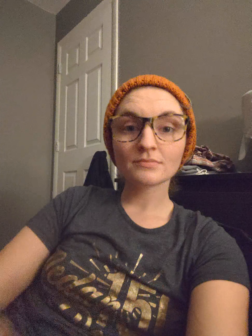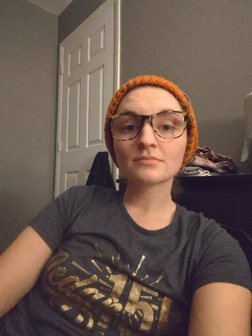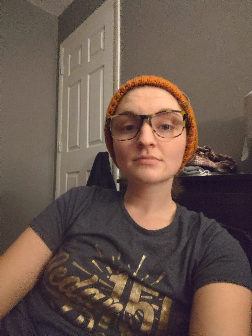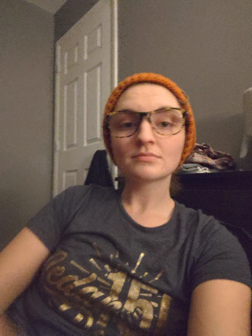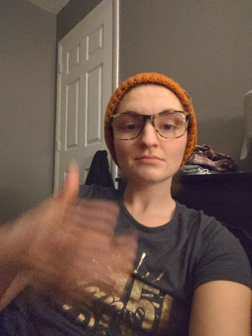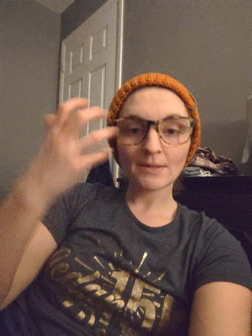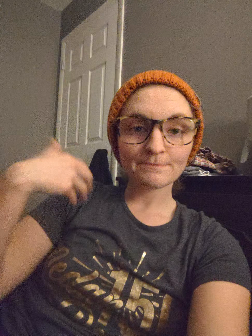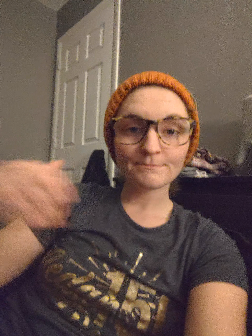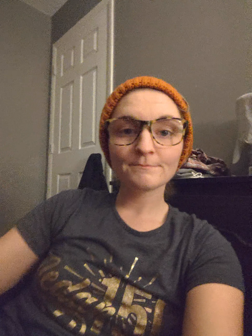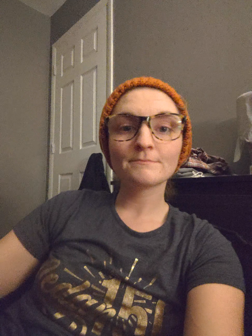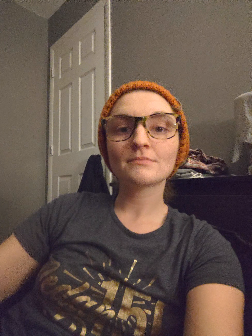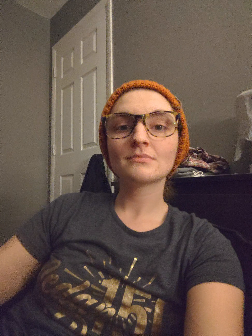lion